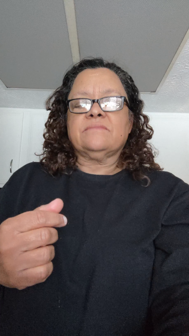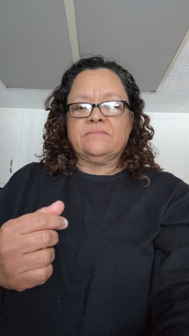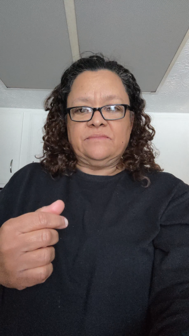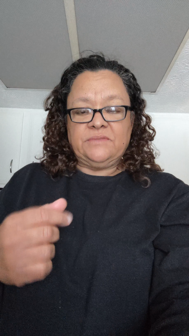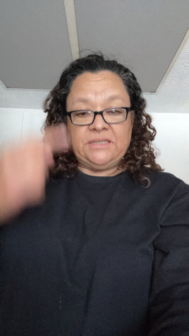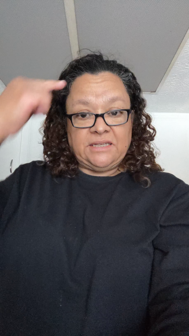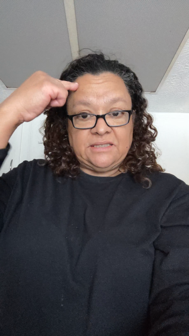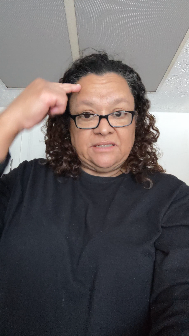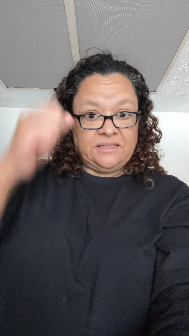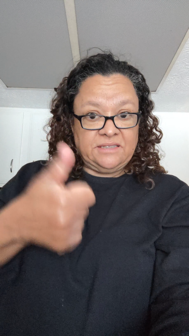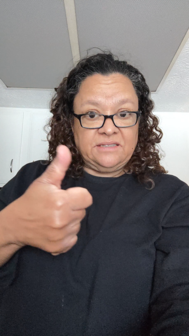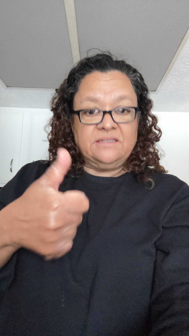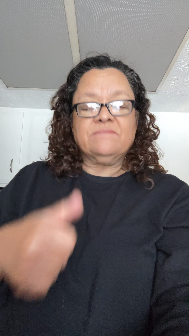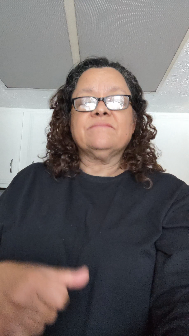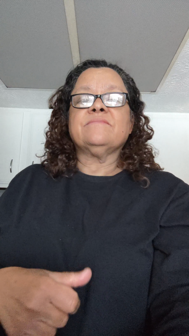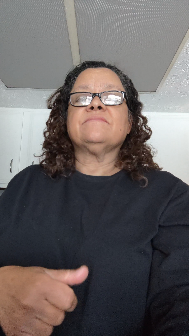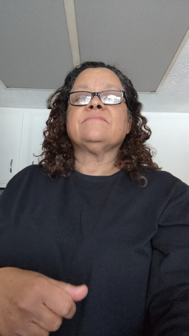dime